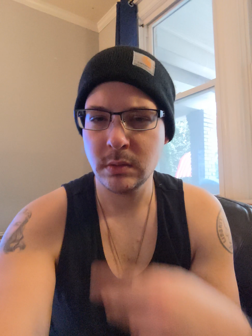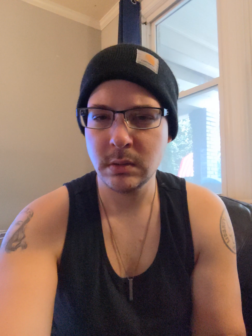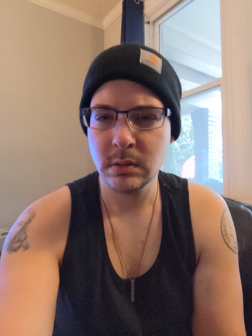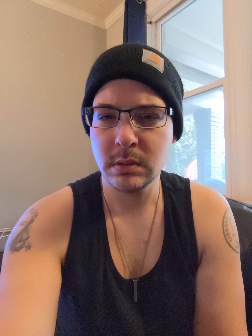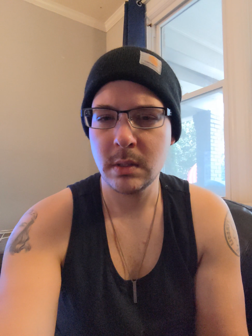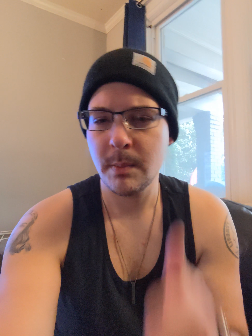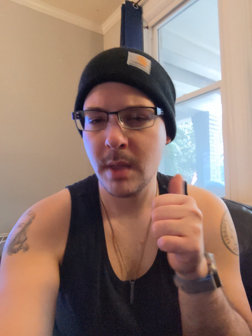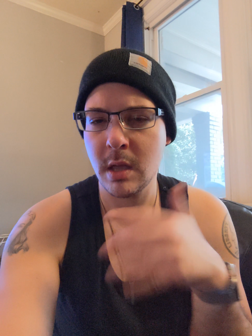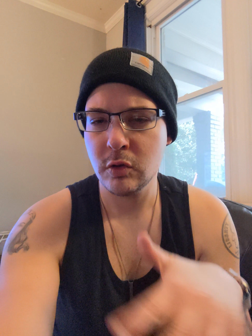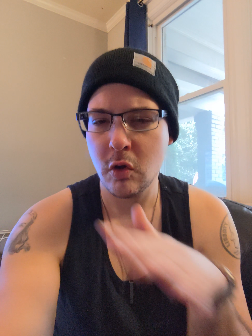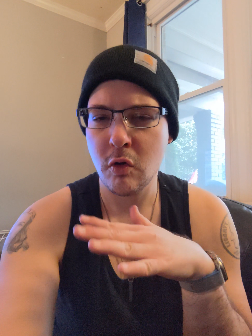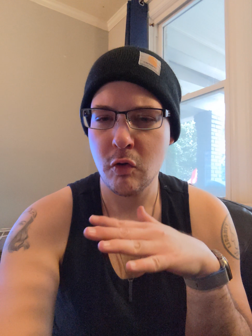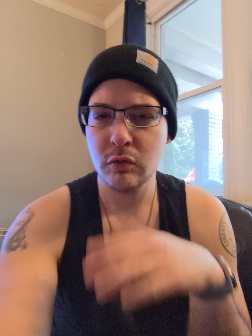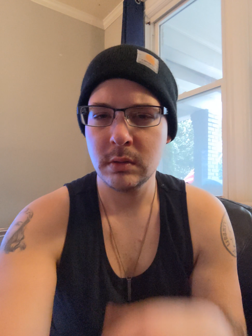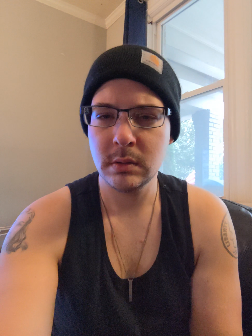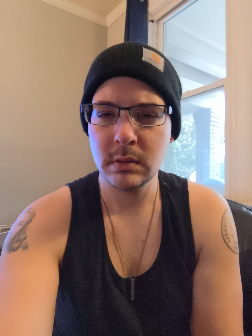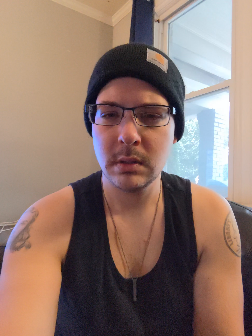backyard